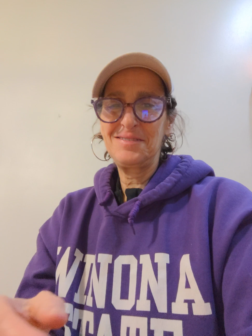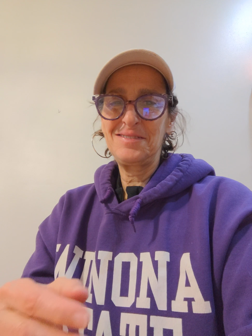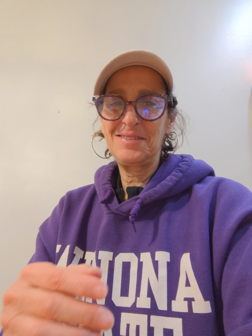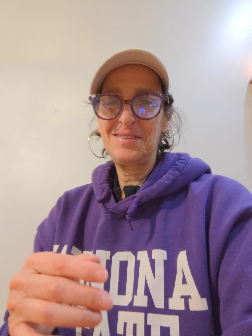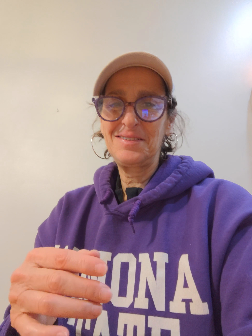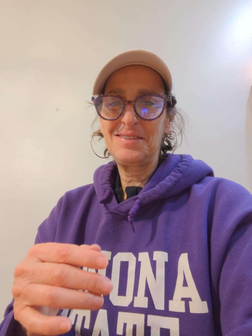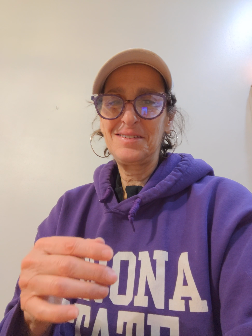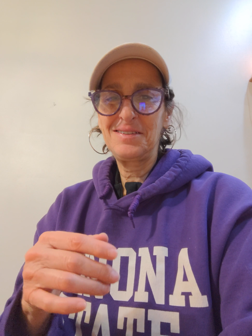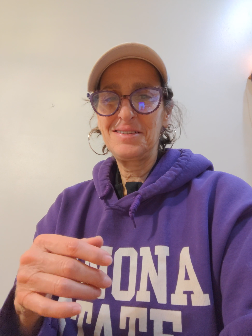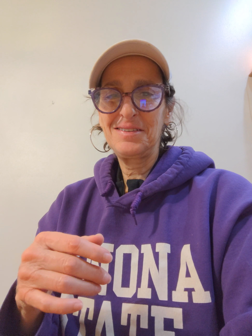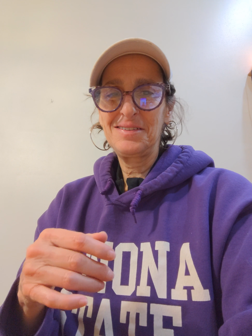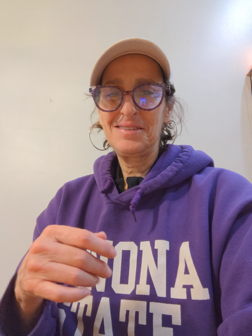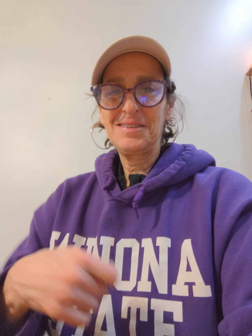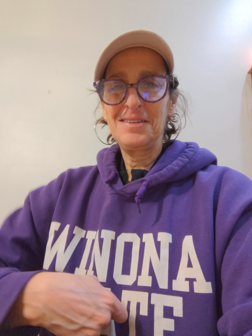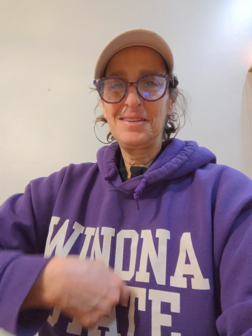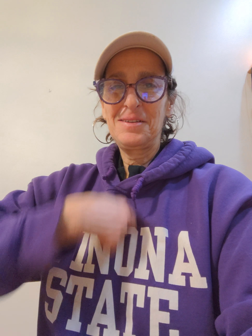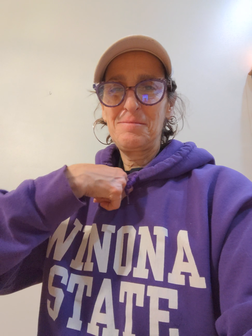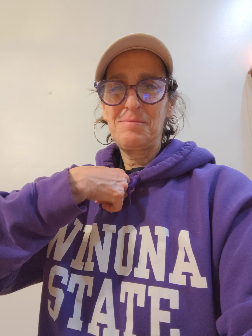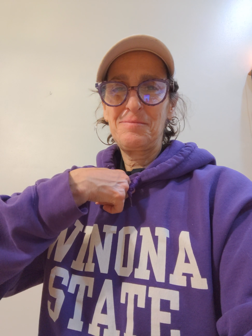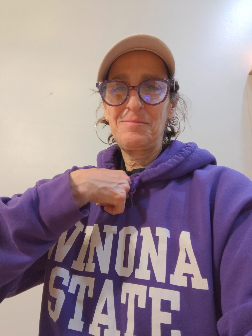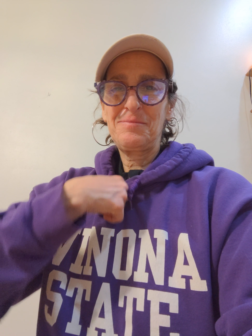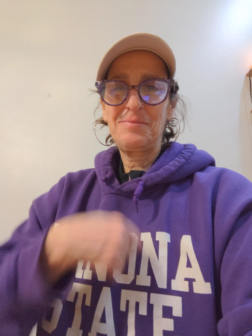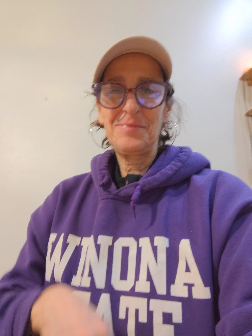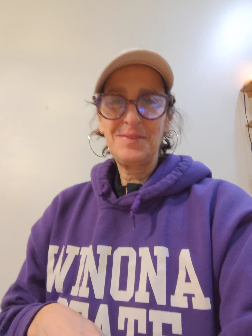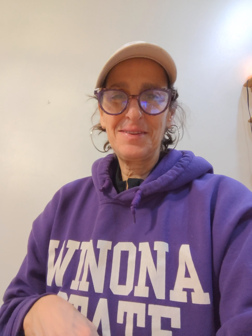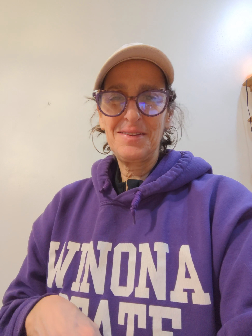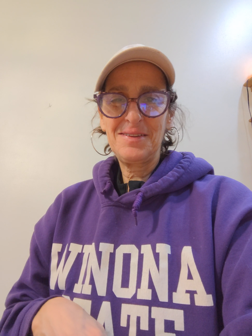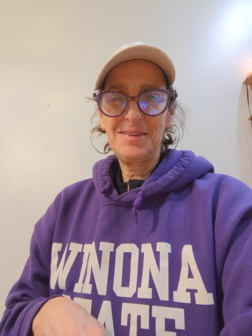zipper